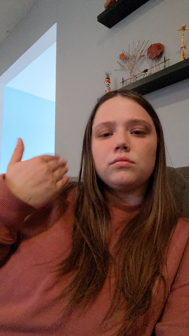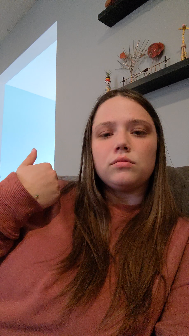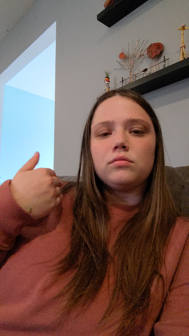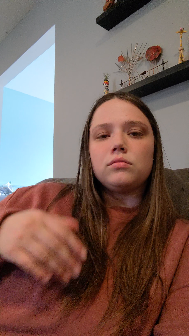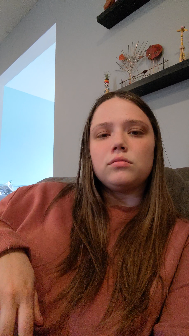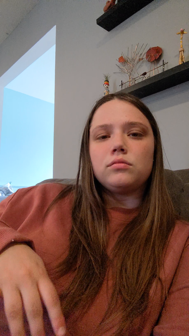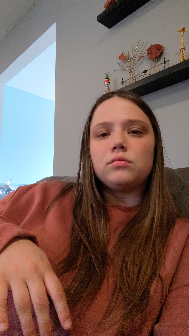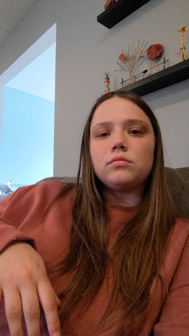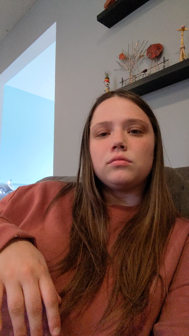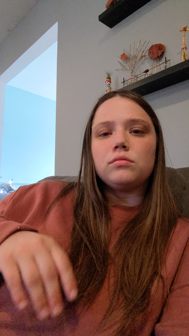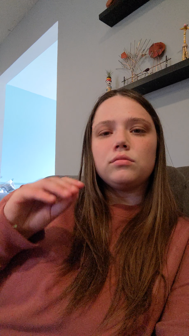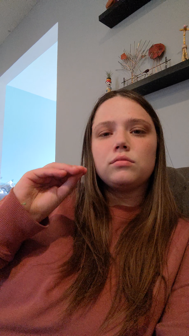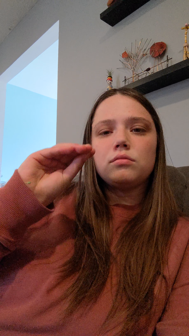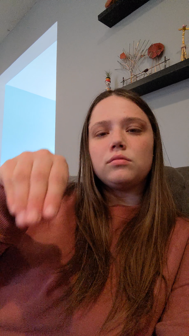put